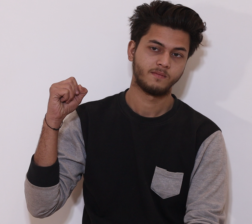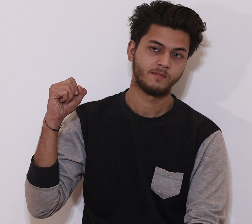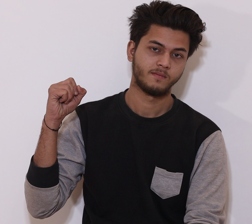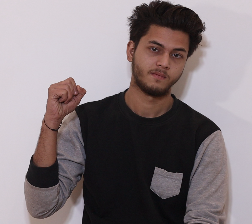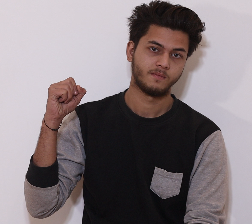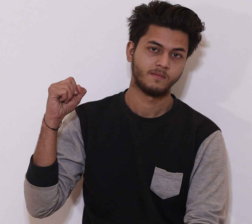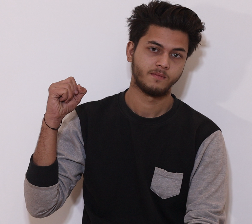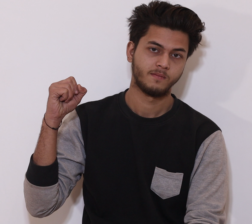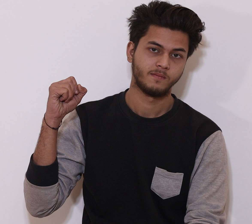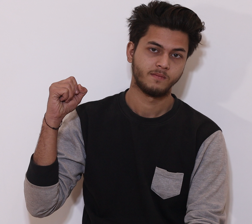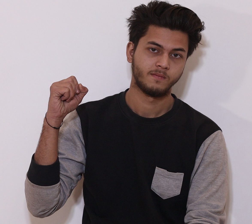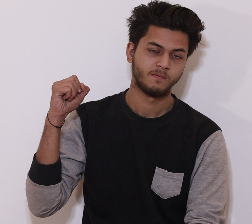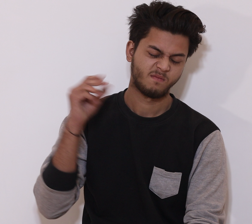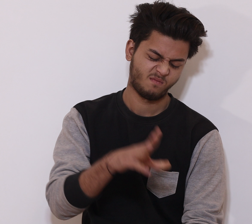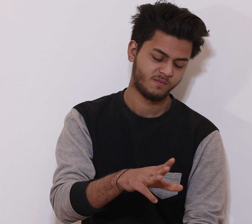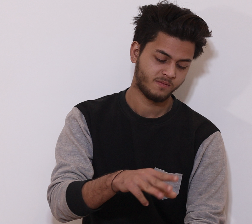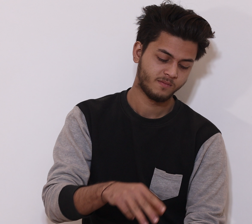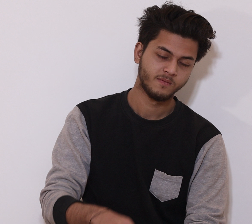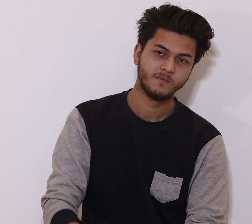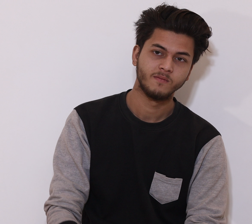bad